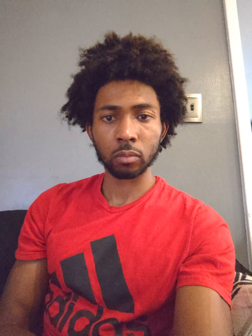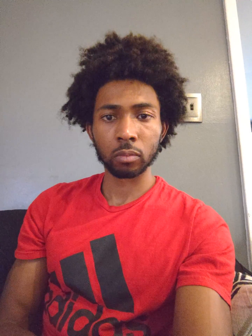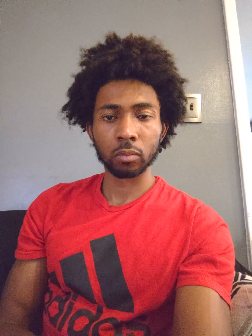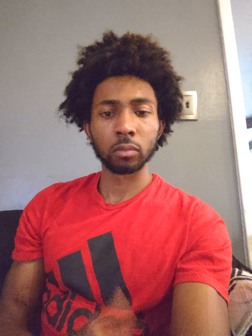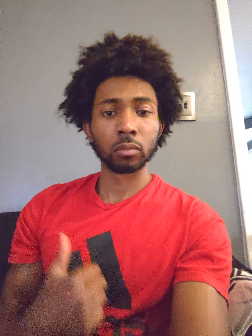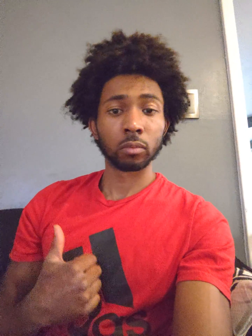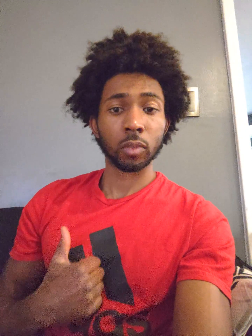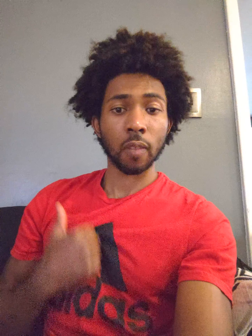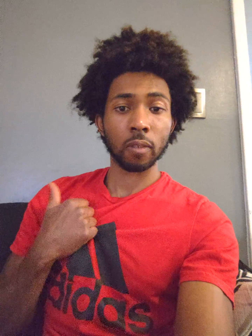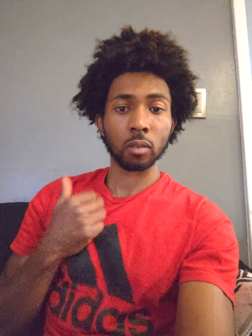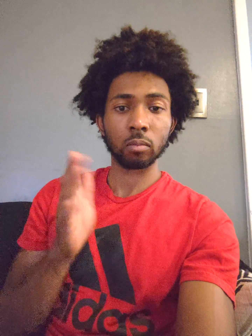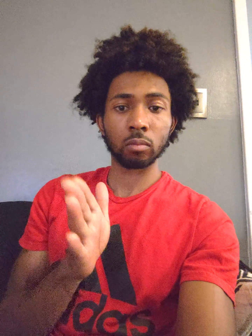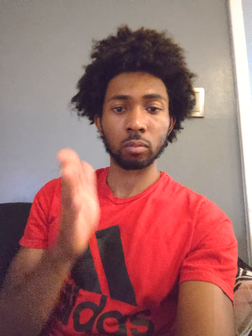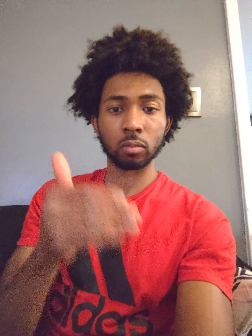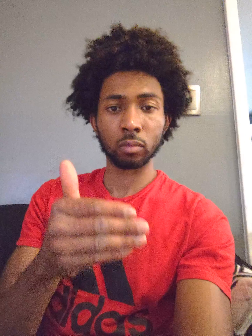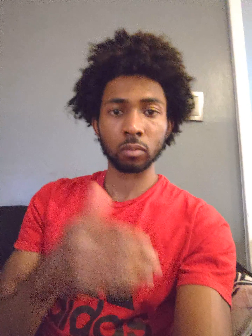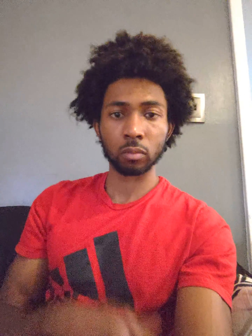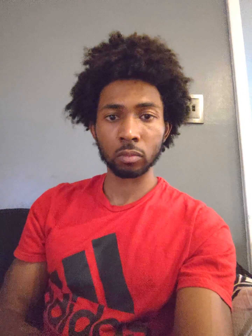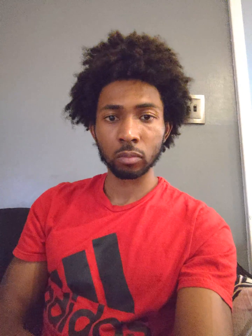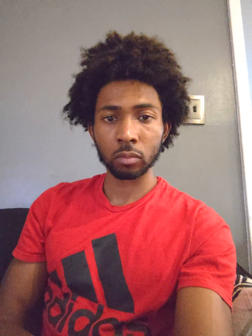living room